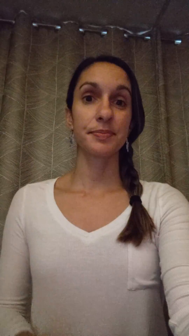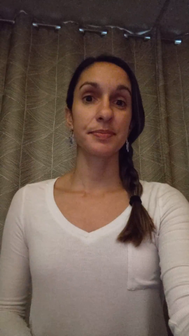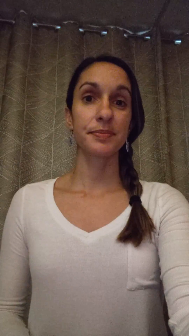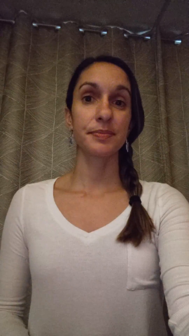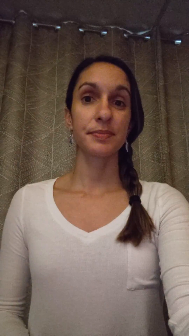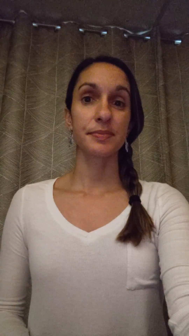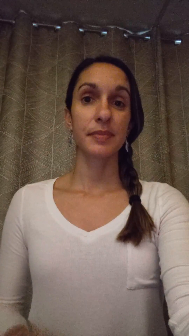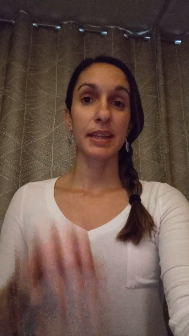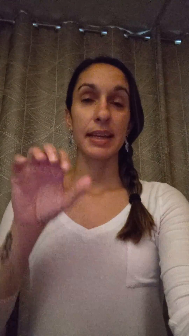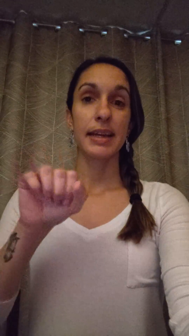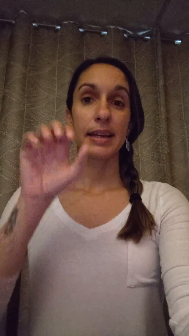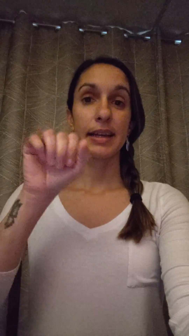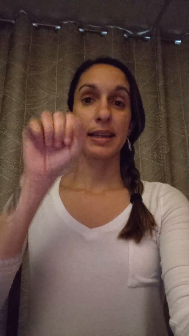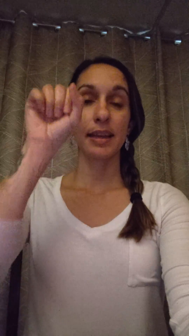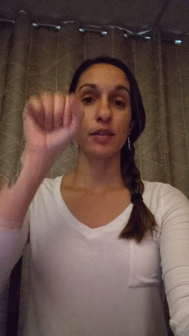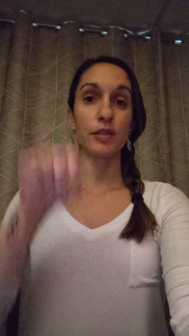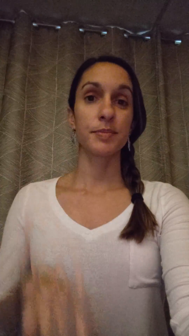ladder